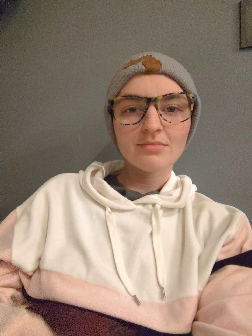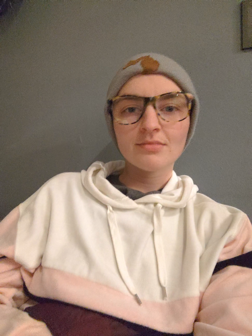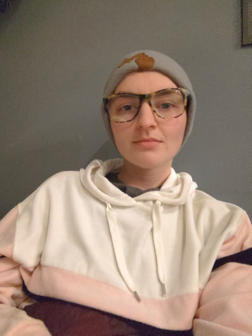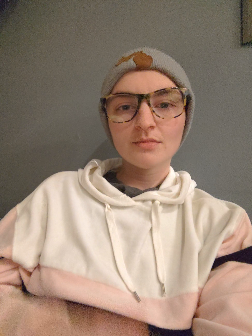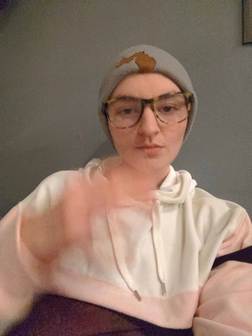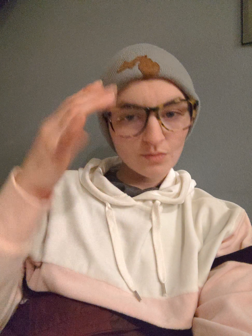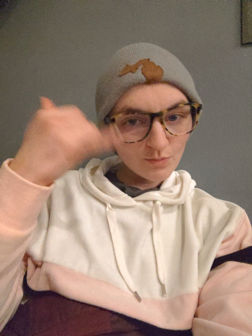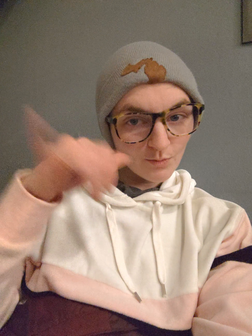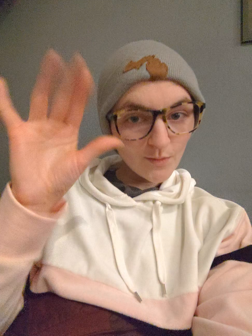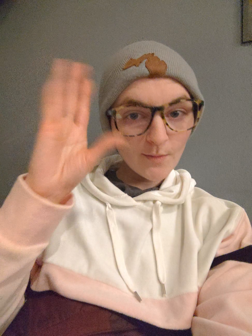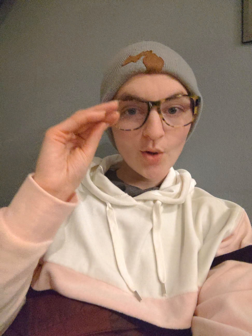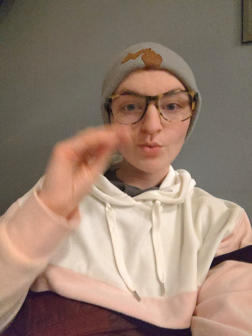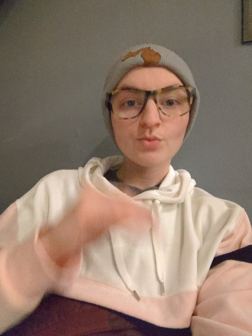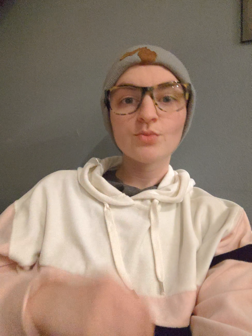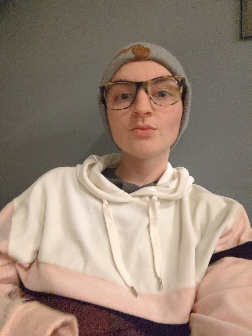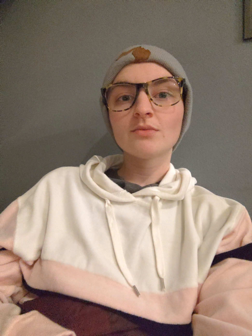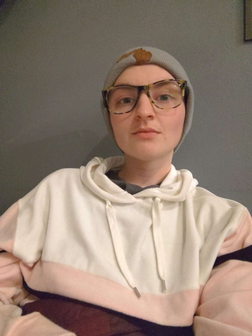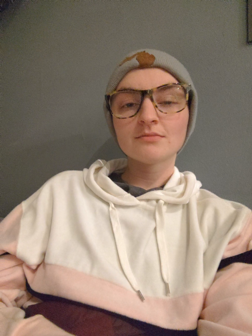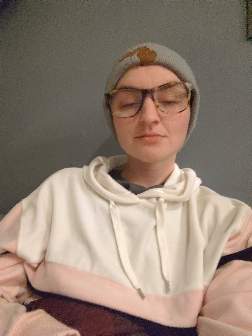cowboy